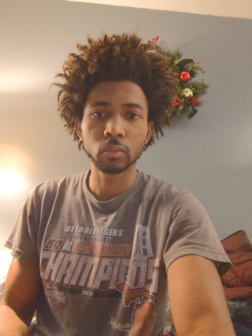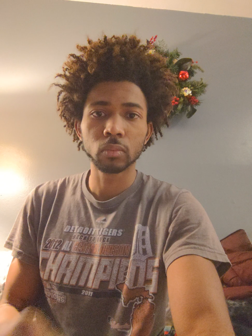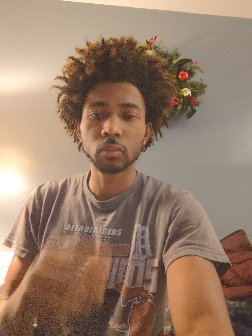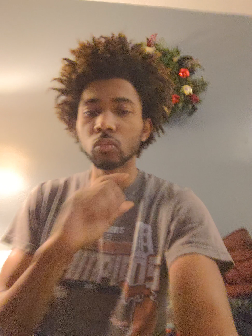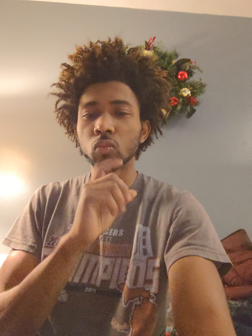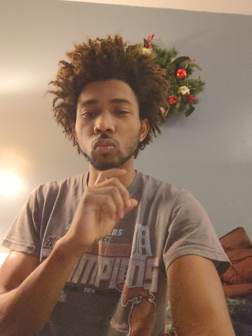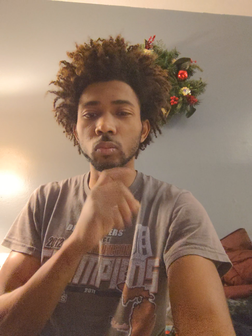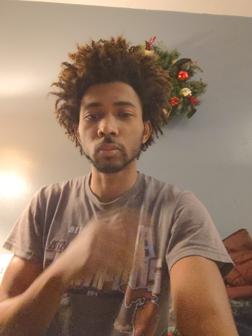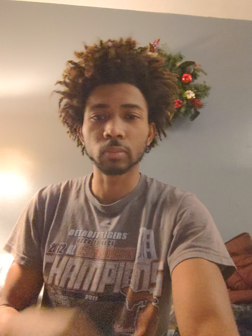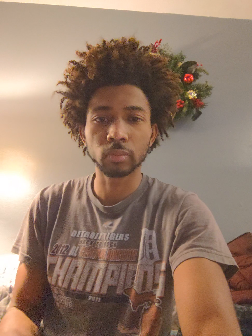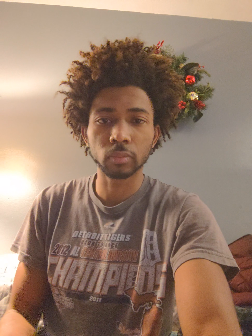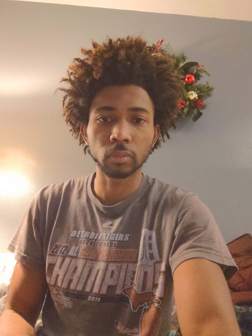garbage